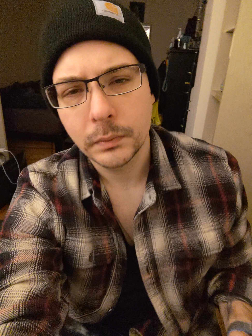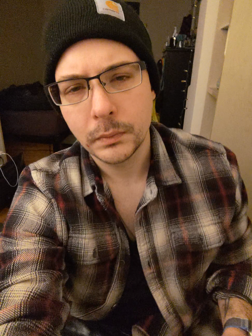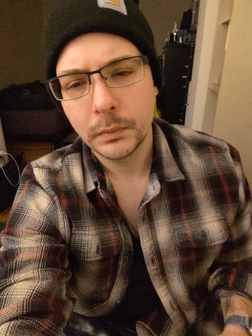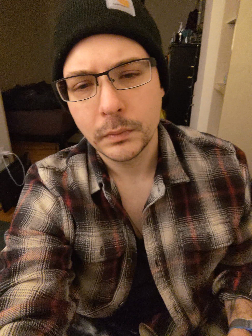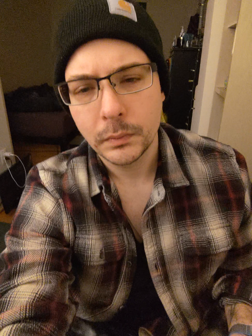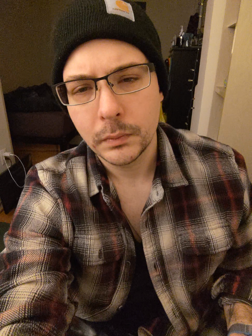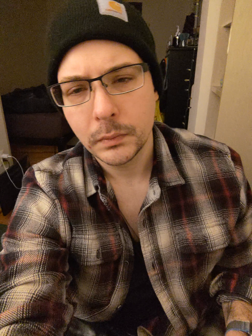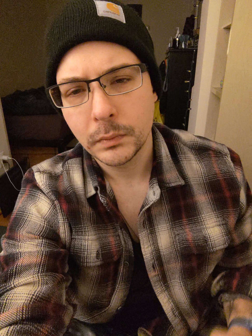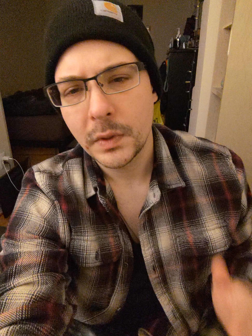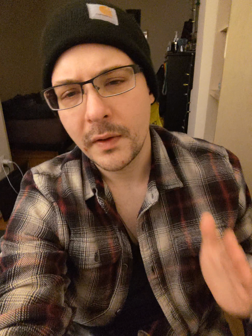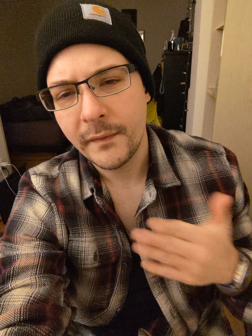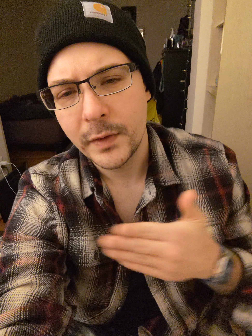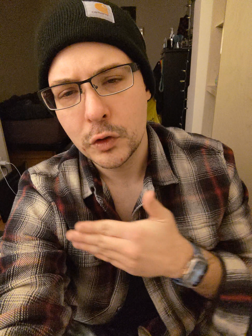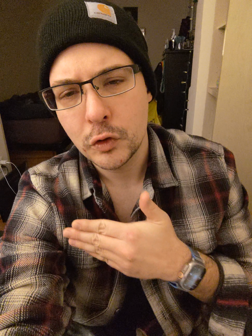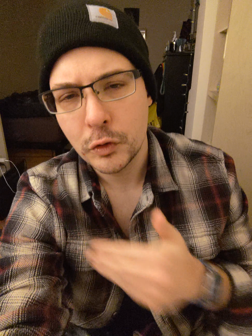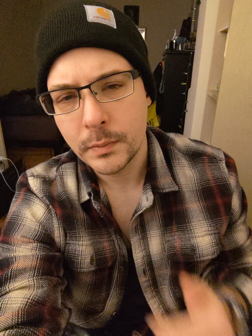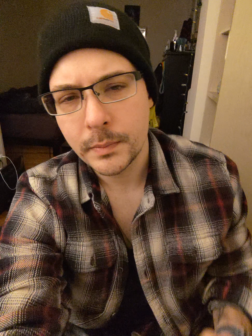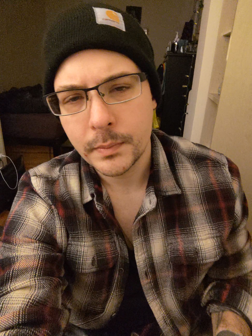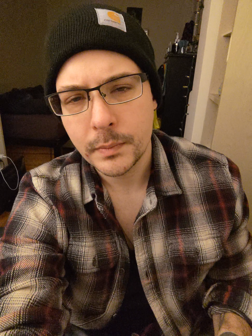fish